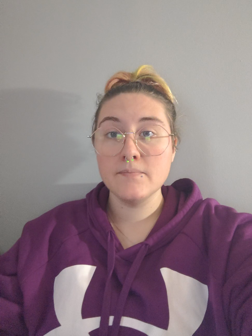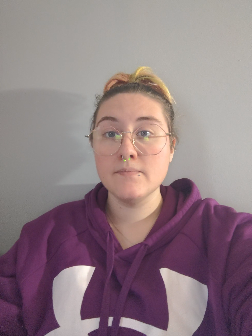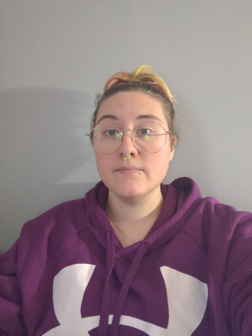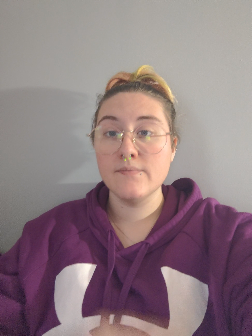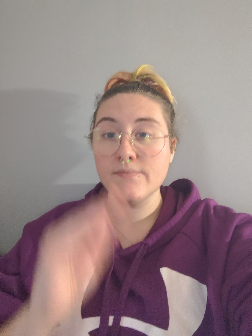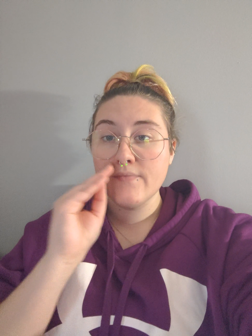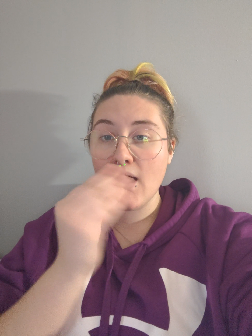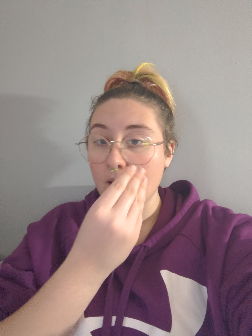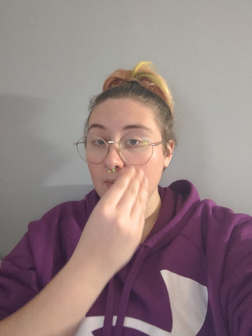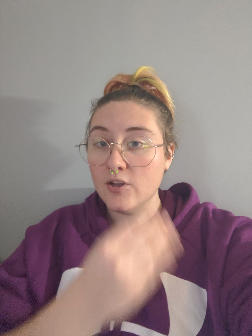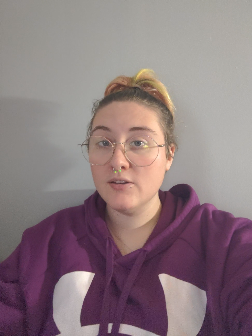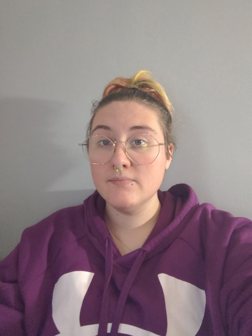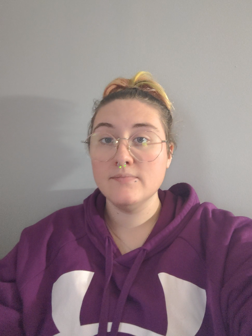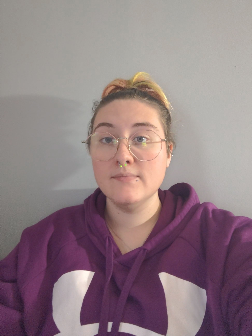flower